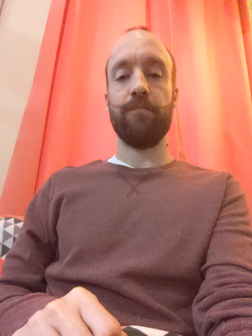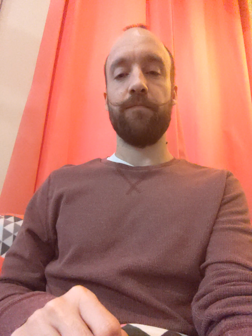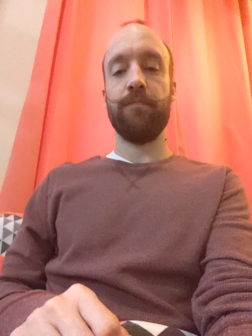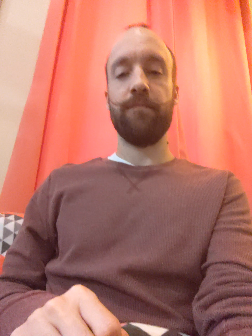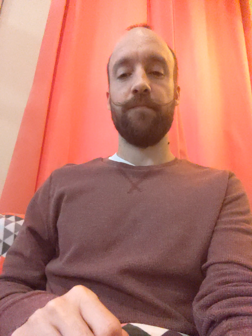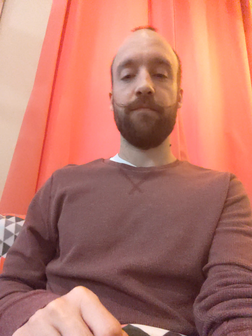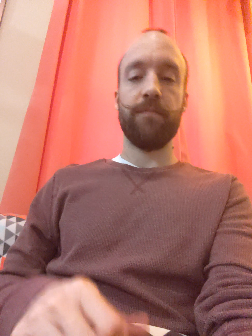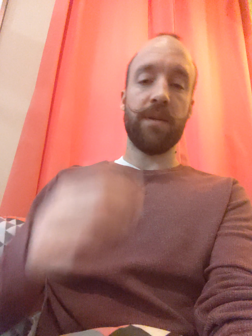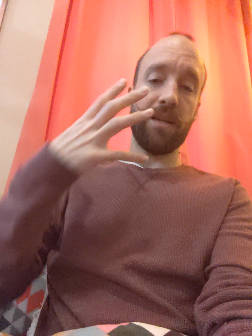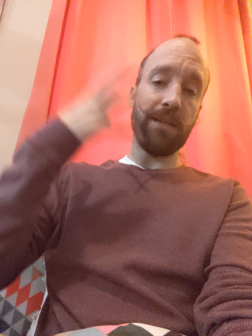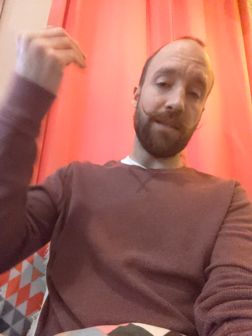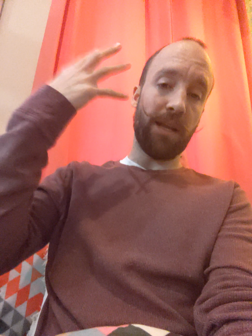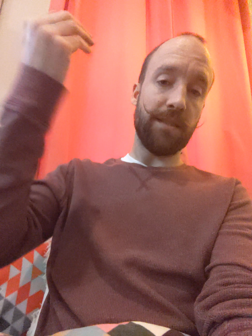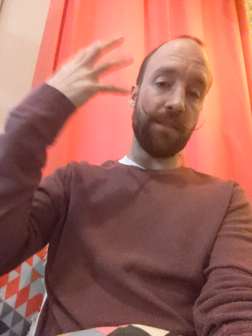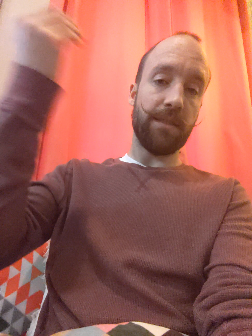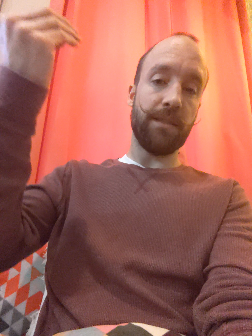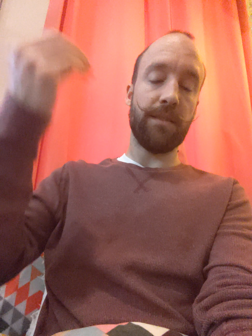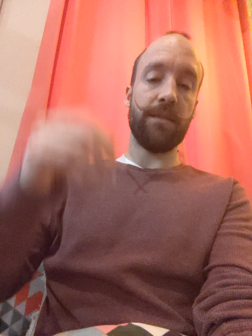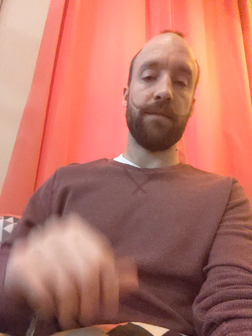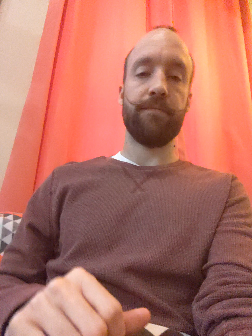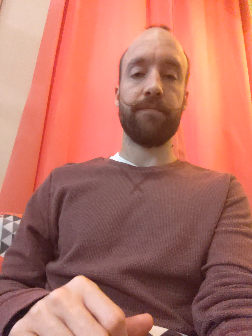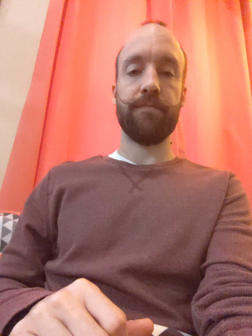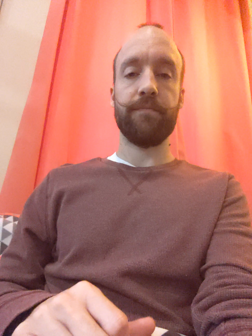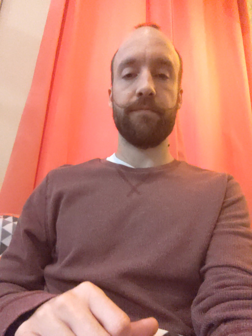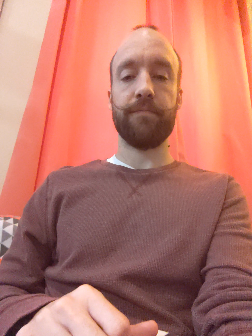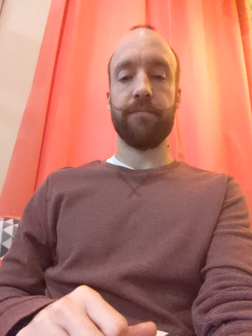outside